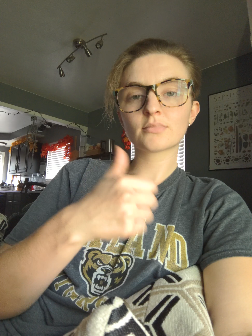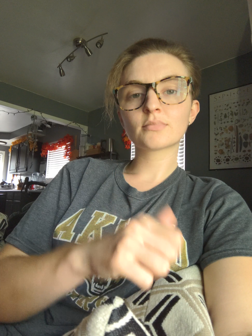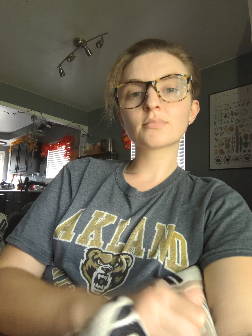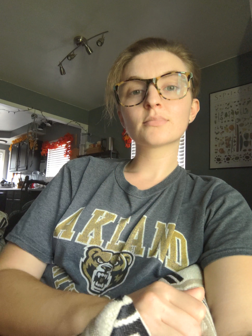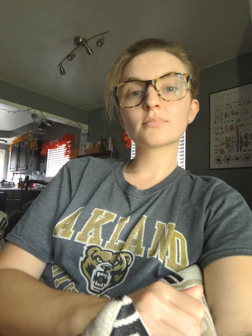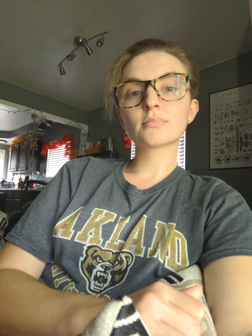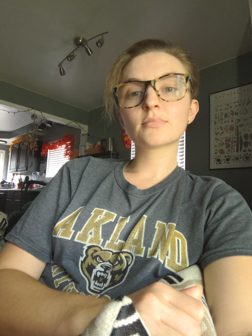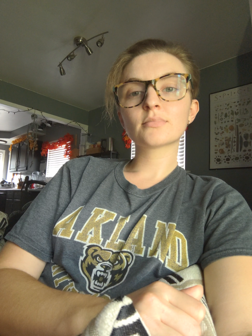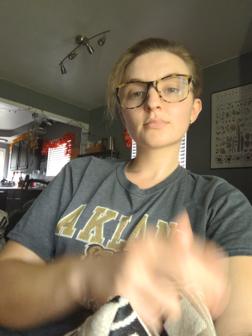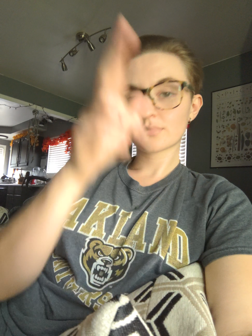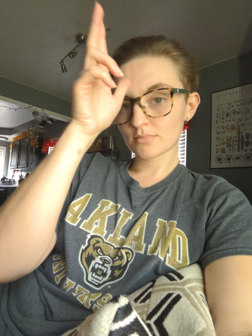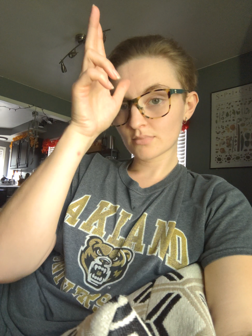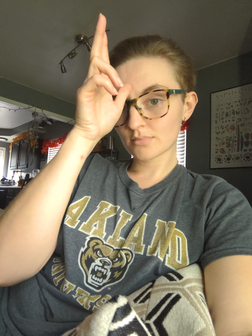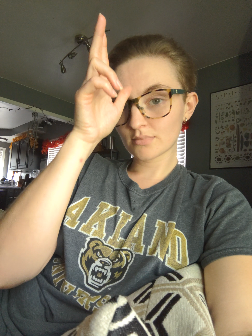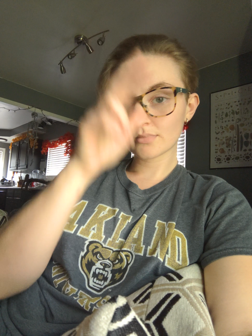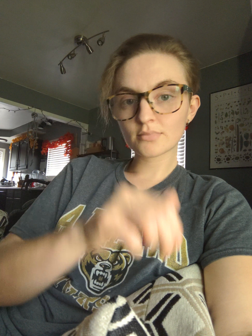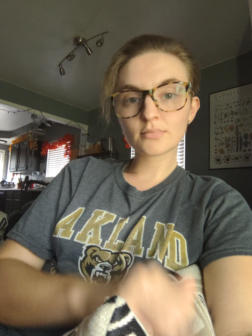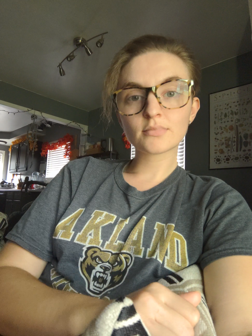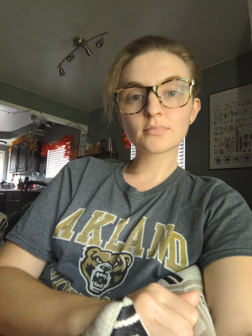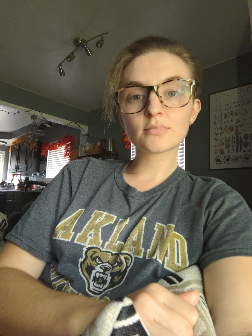rooster